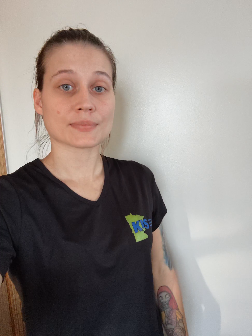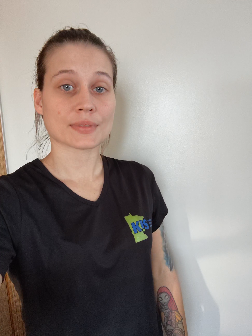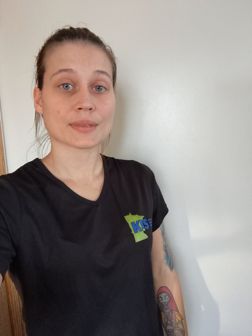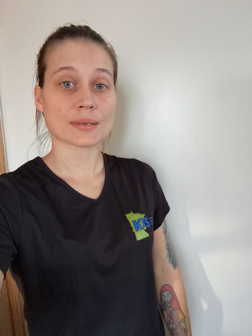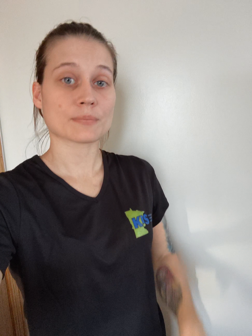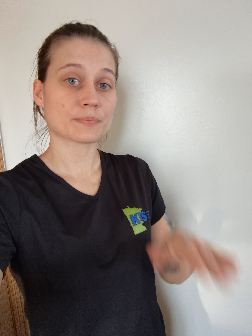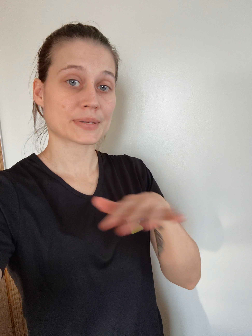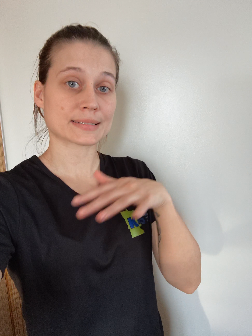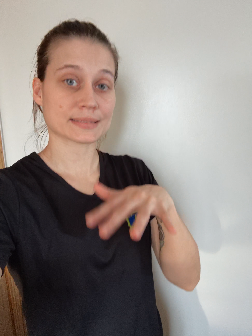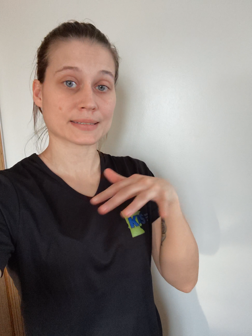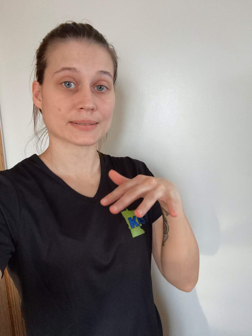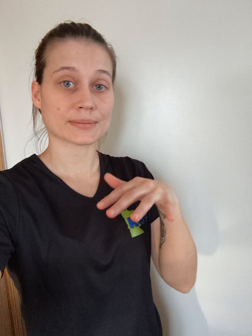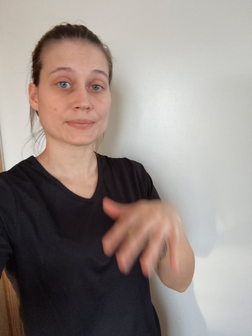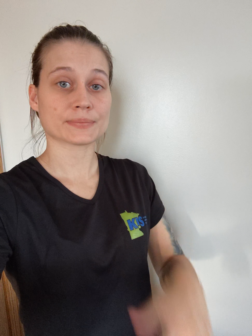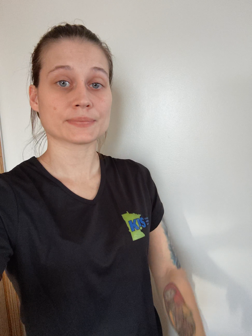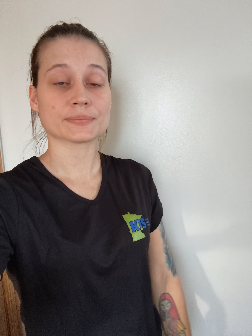mitten